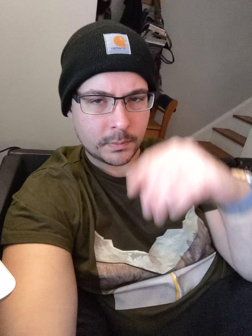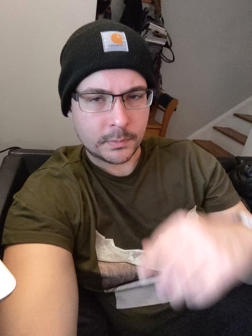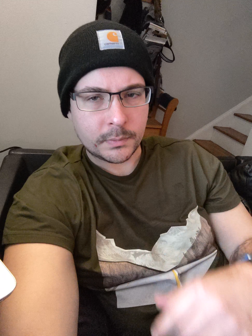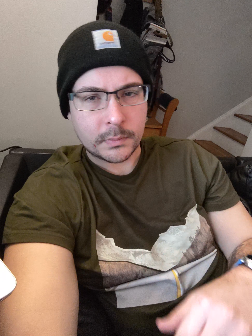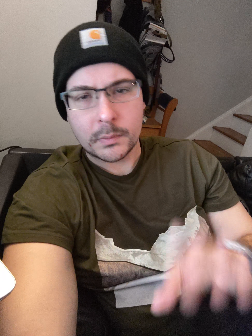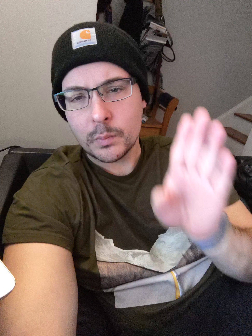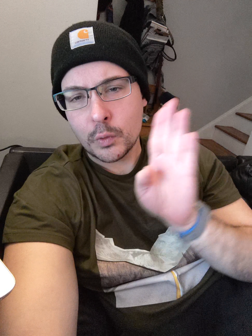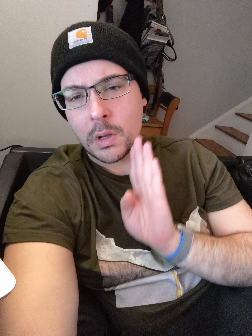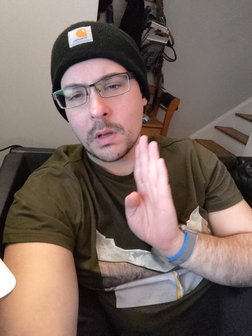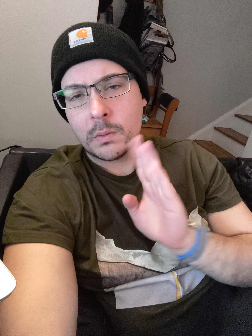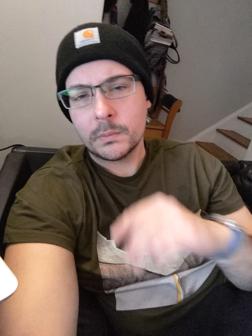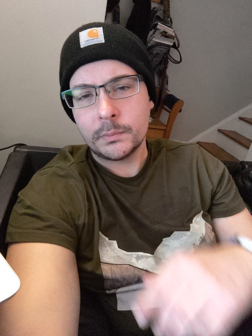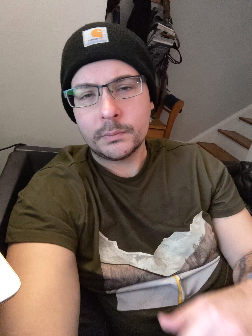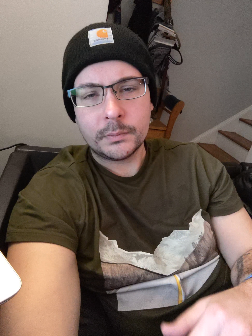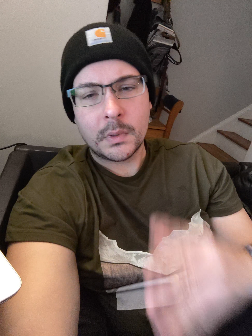brown